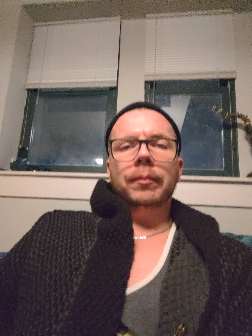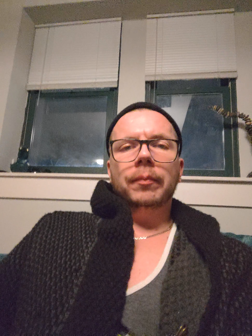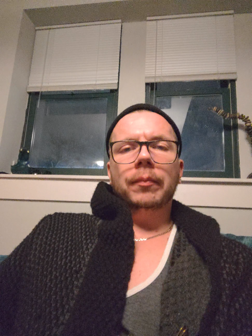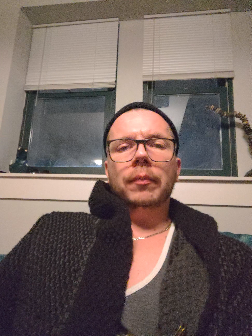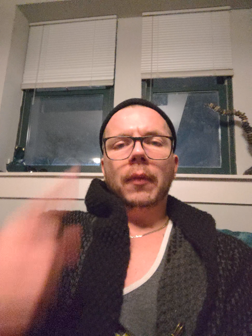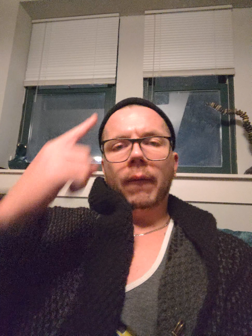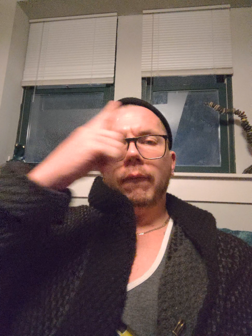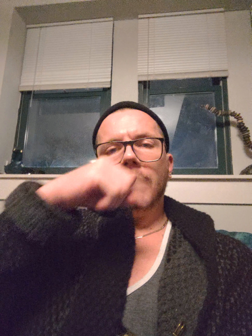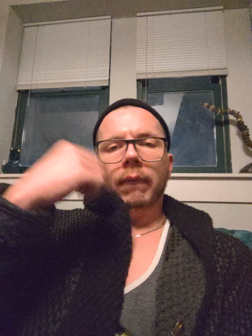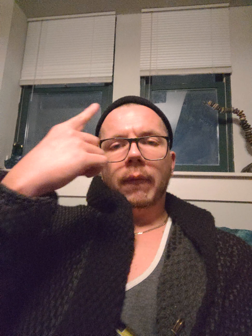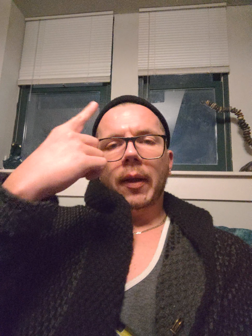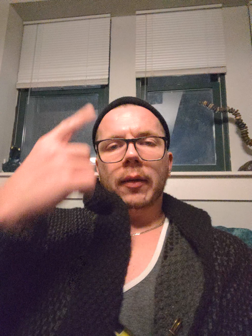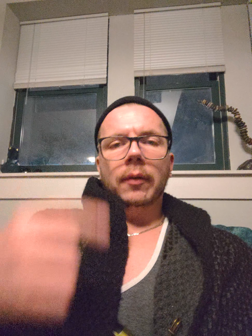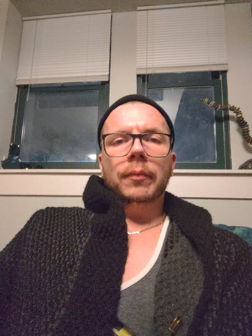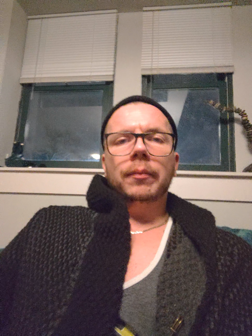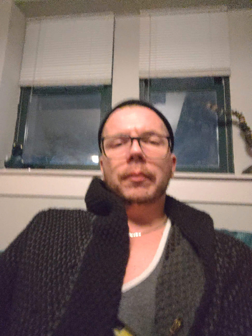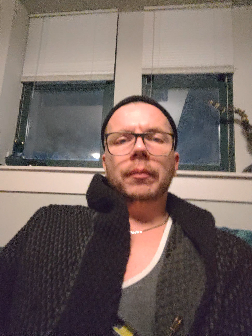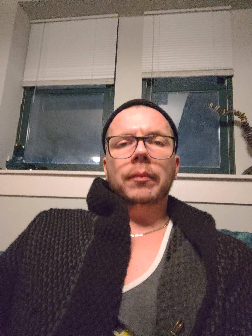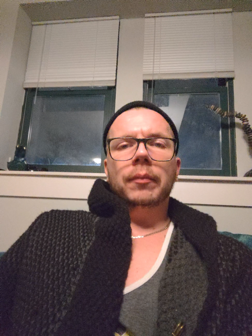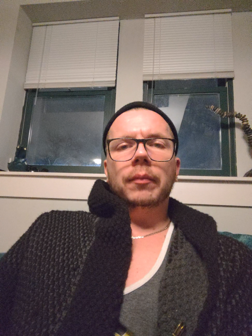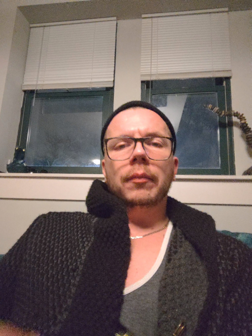face